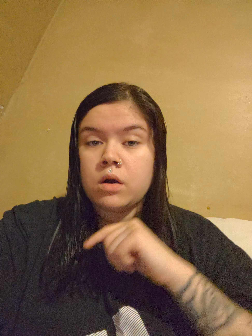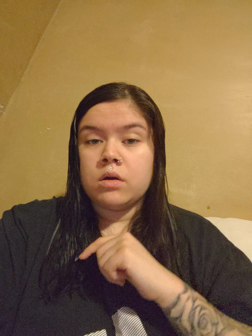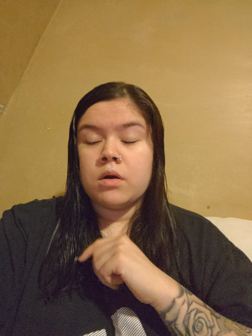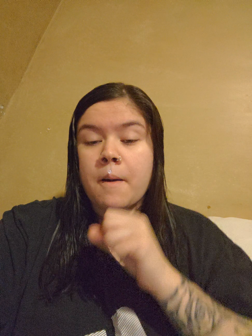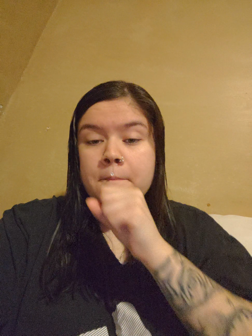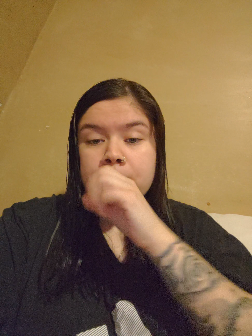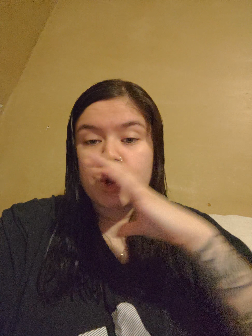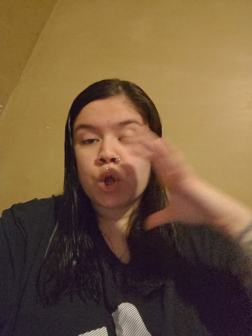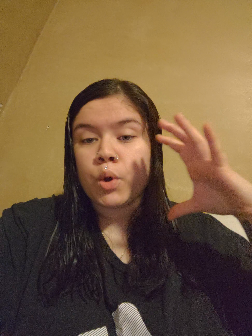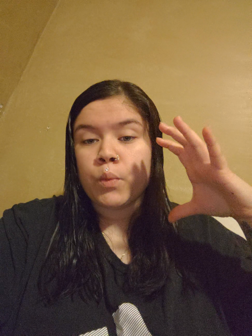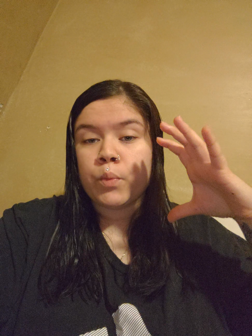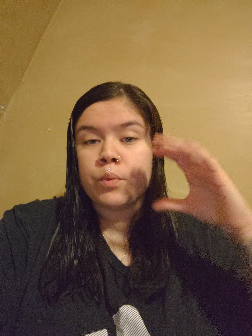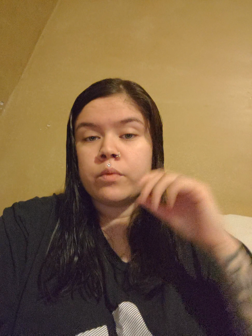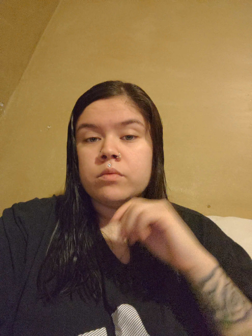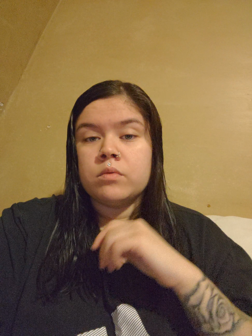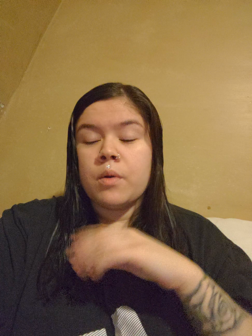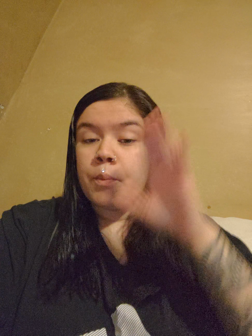balloon